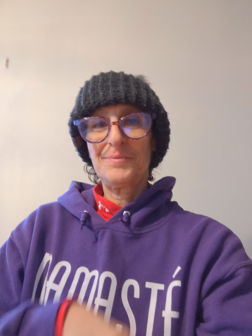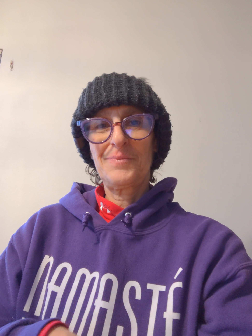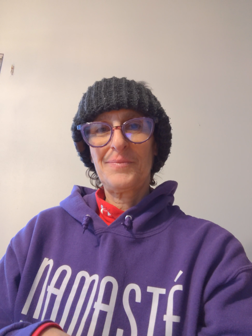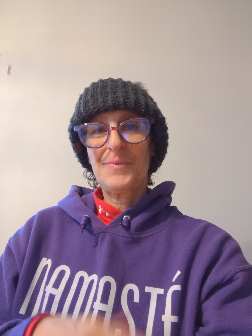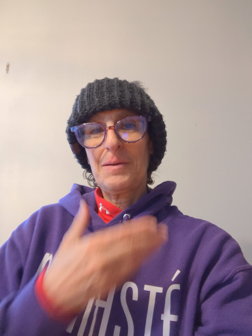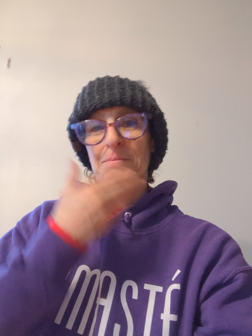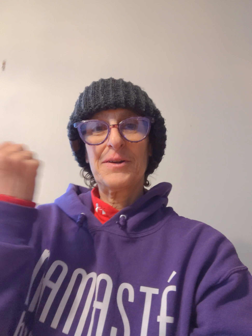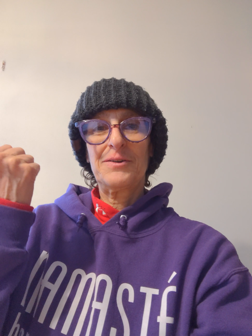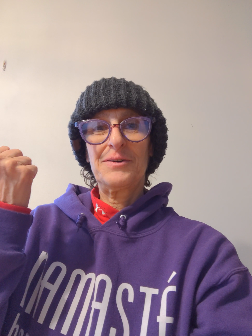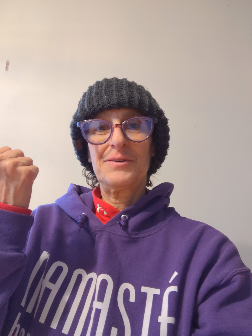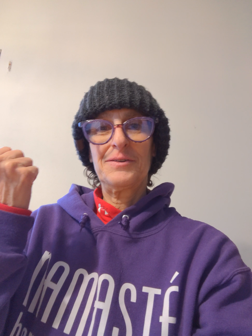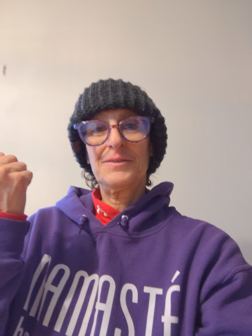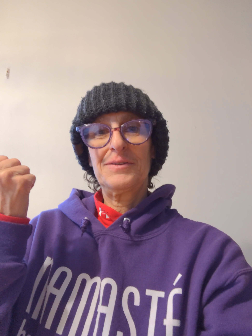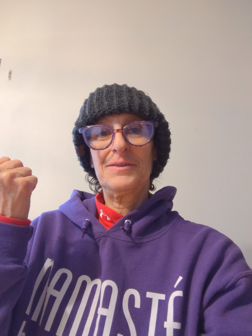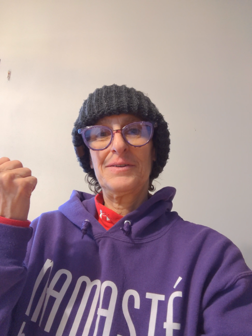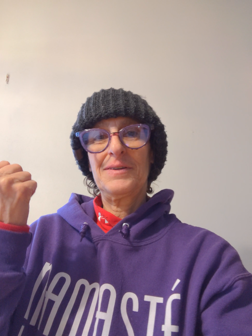better